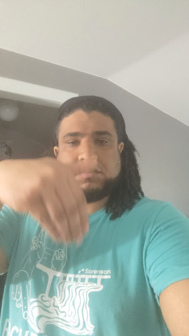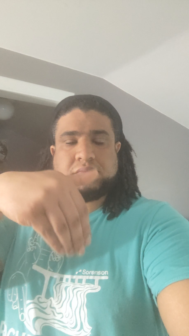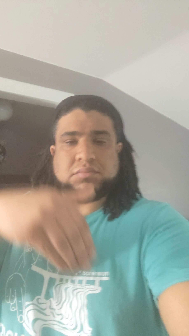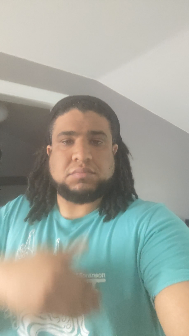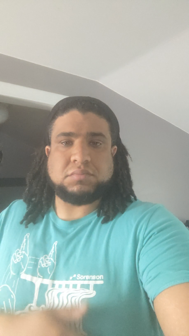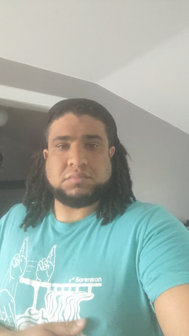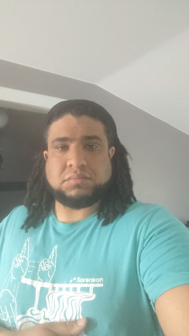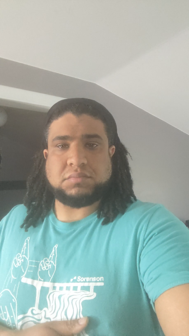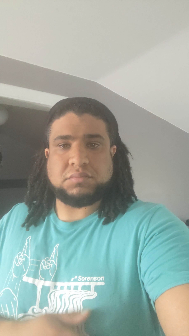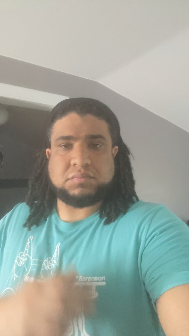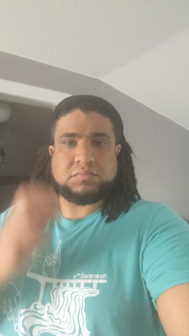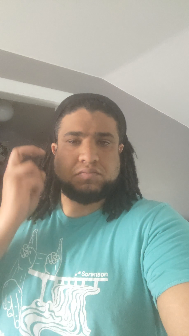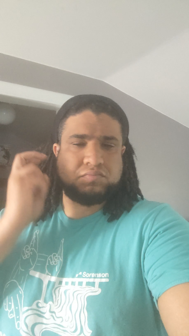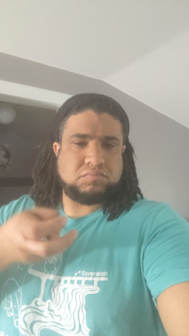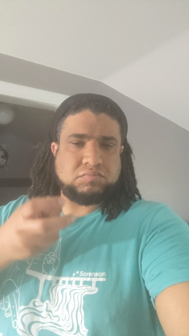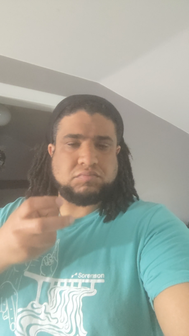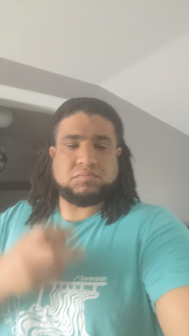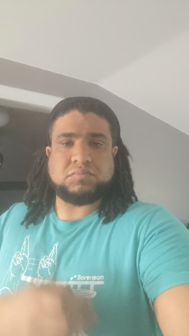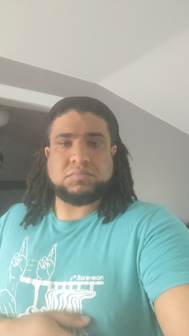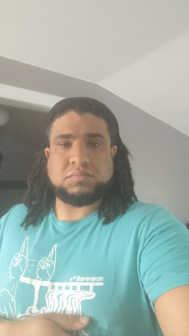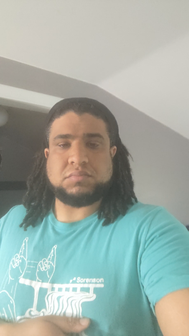hard